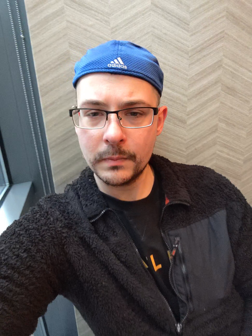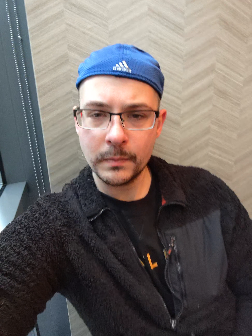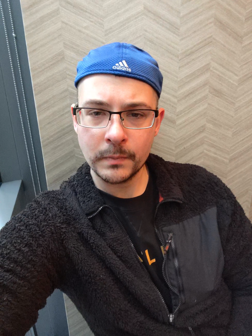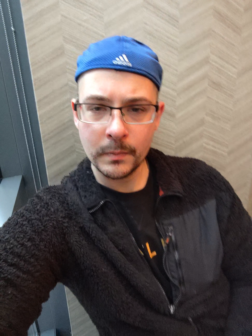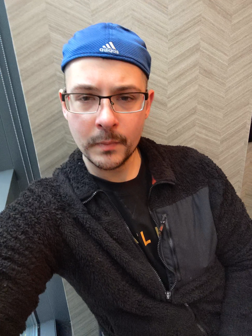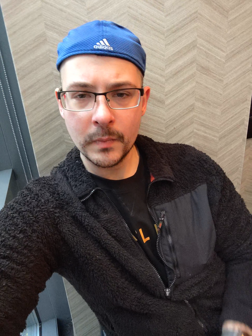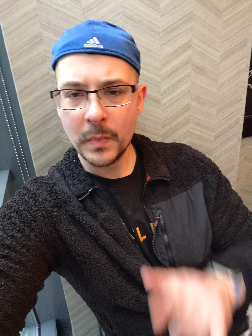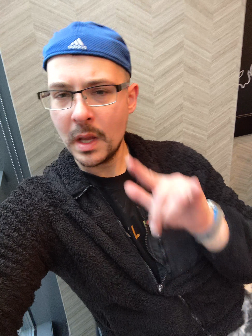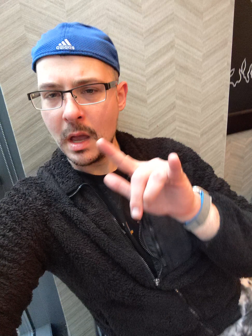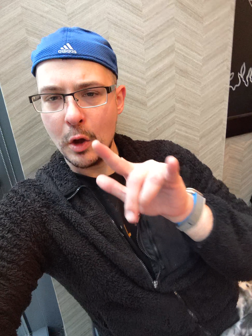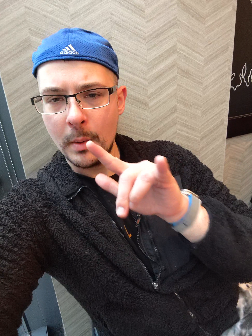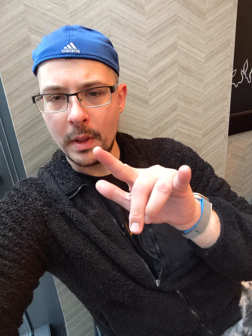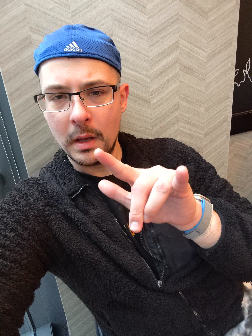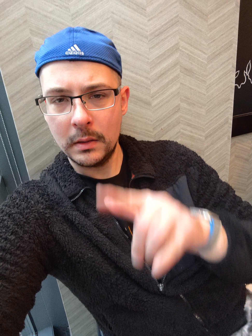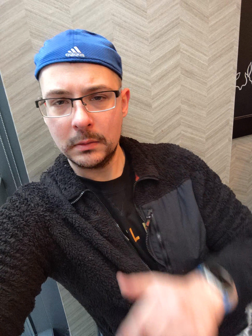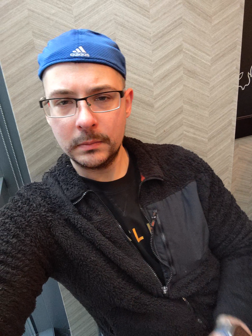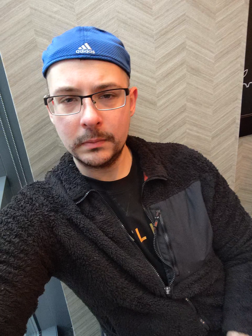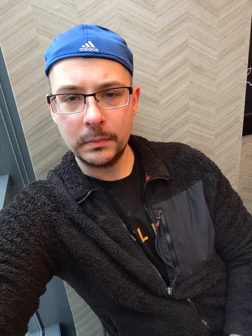airplane